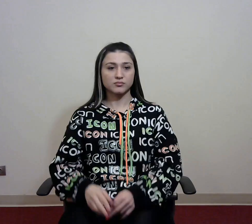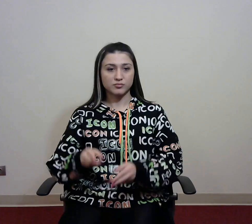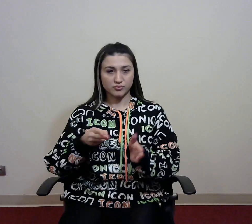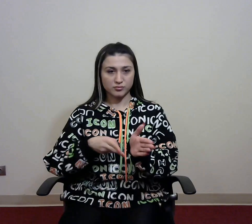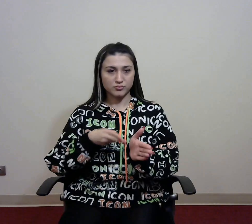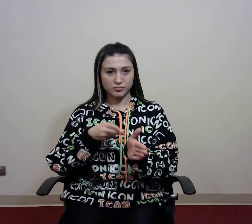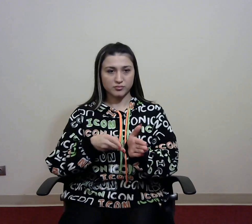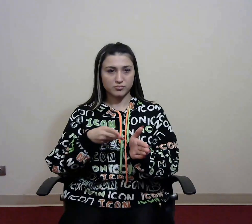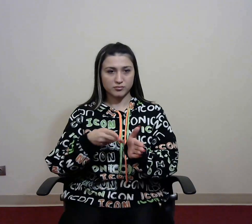qatar